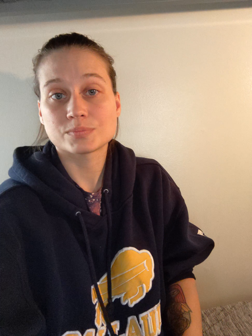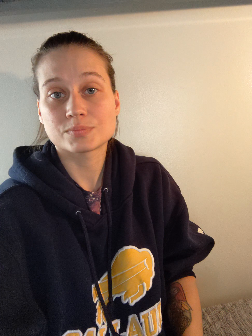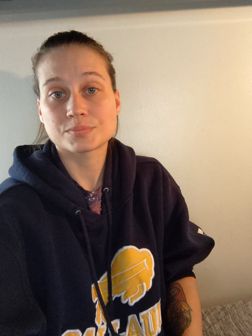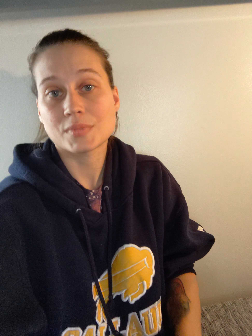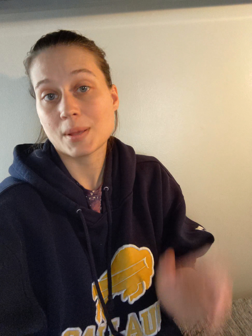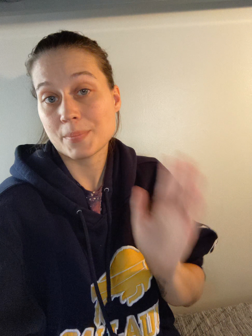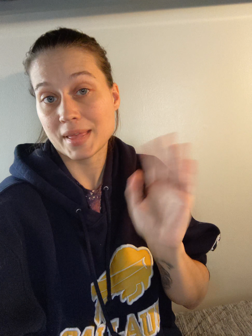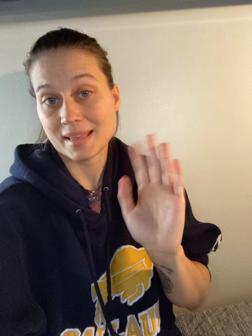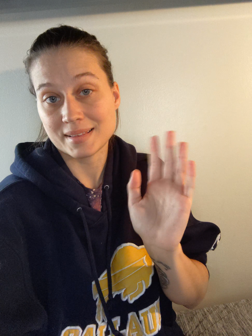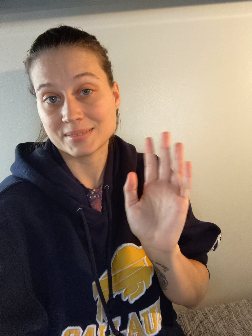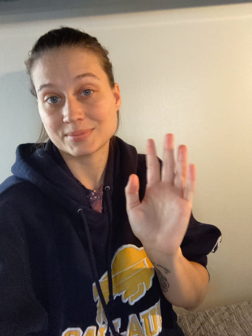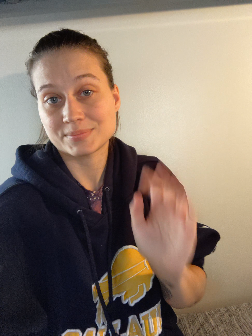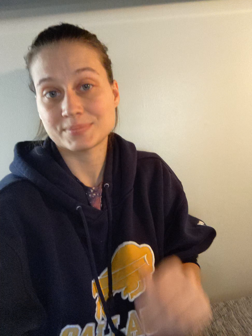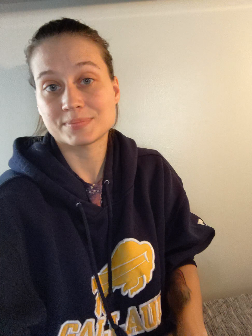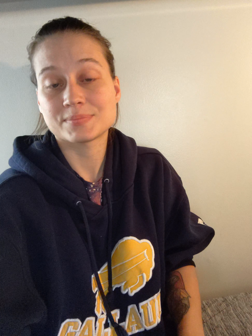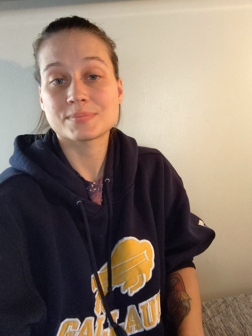bye